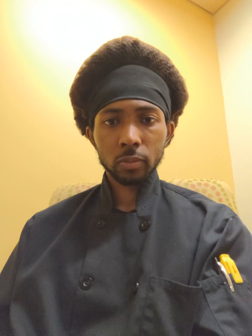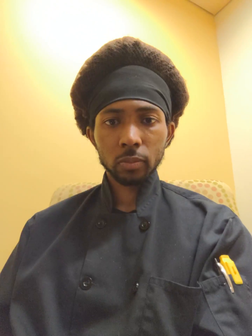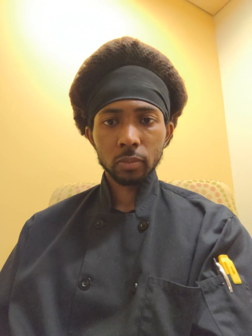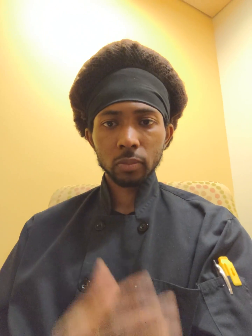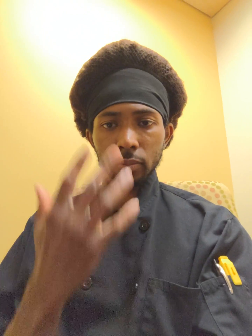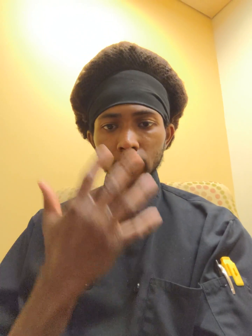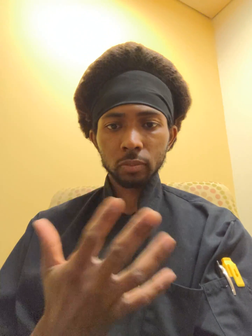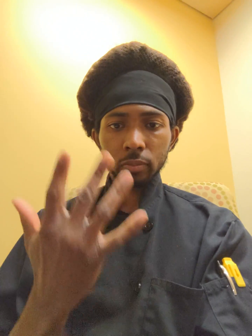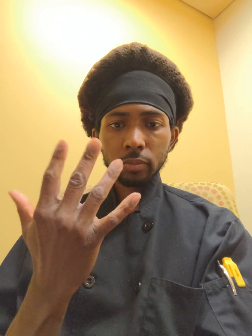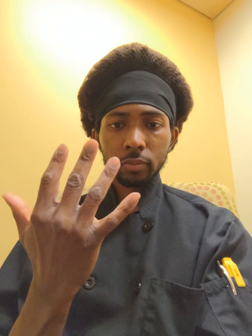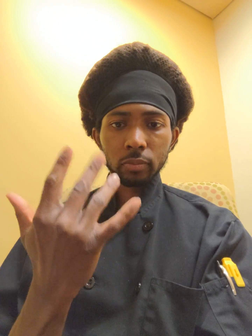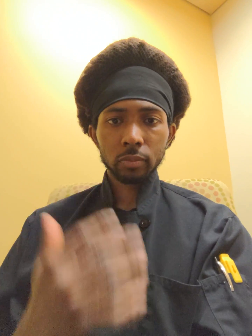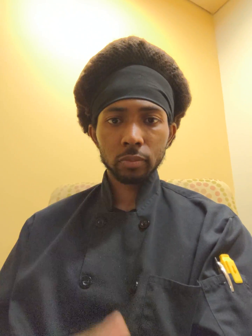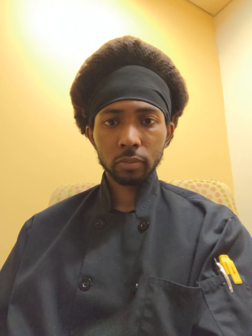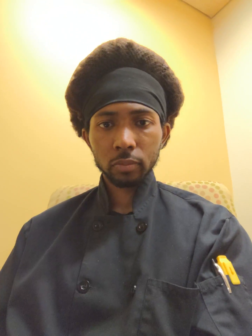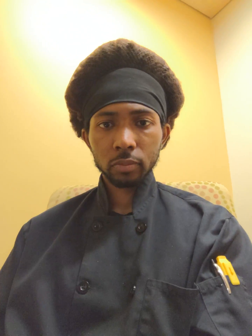hand